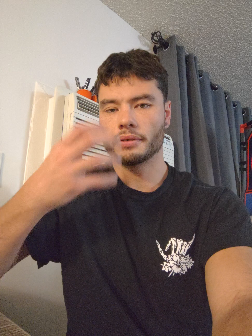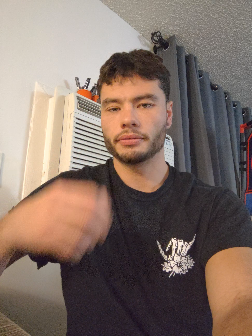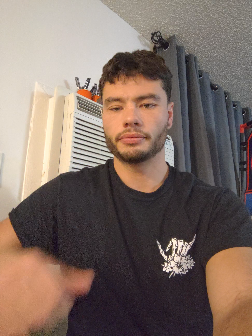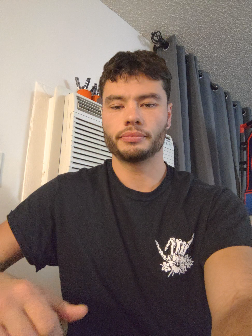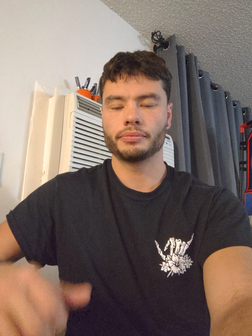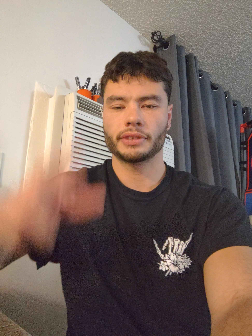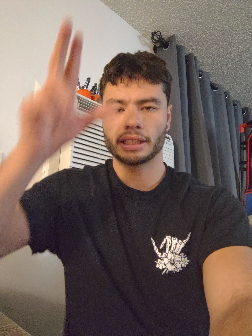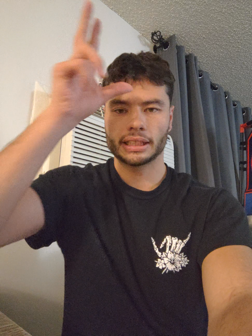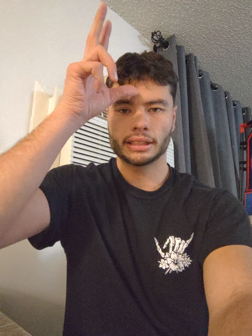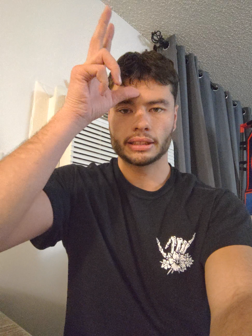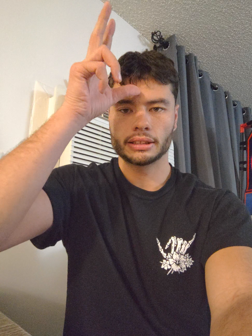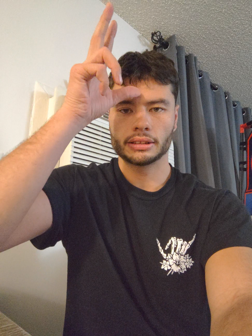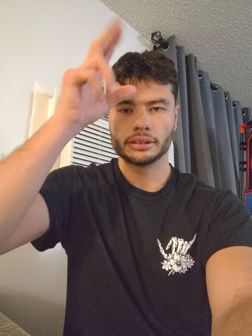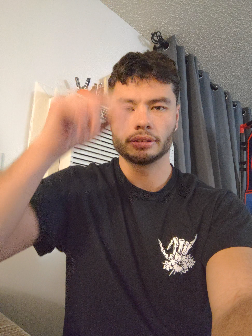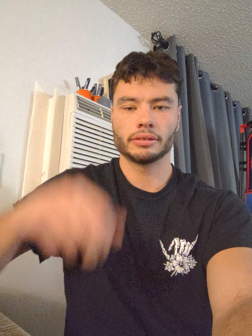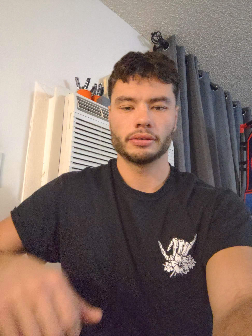hen